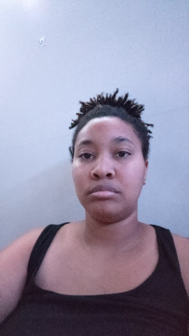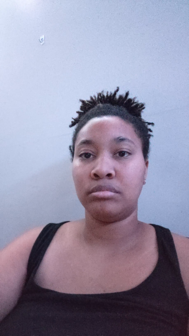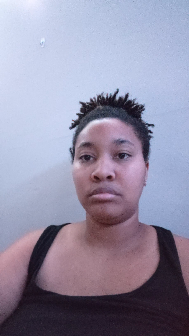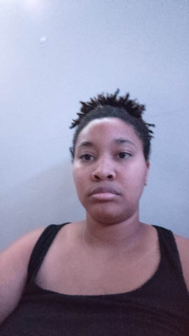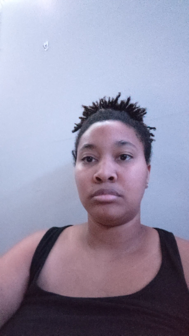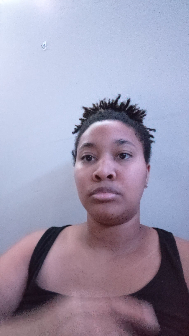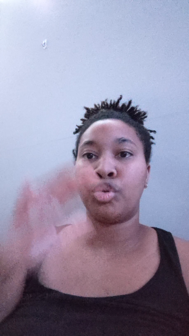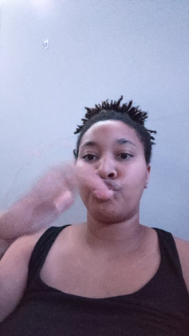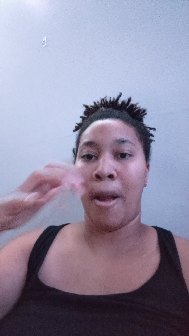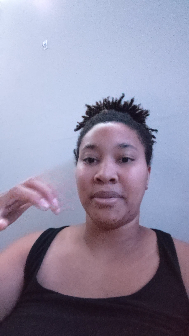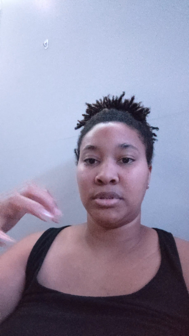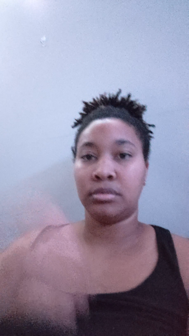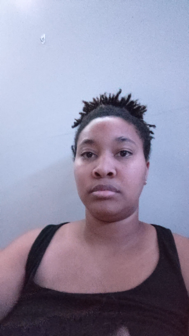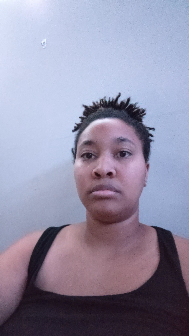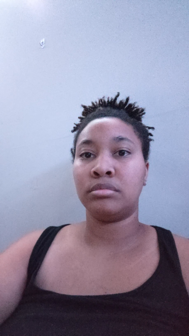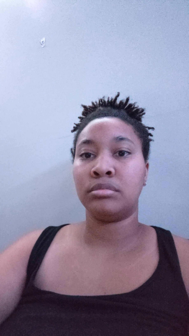grapes